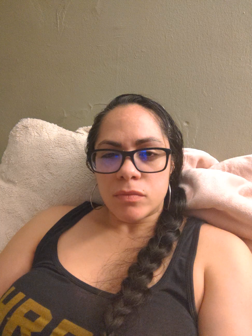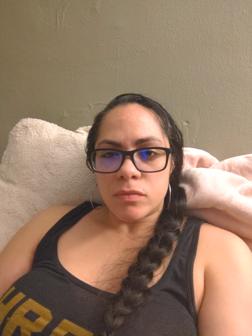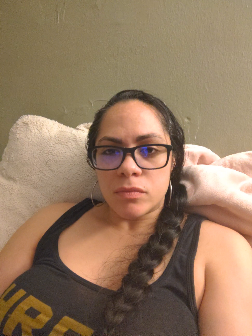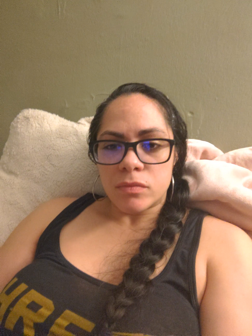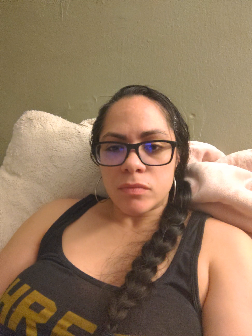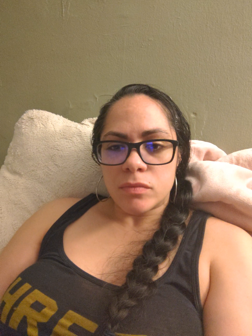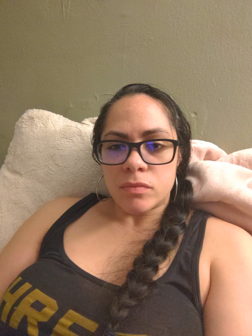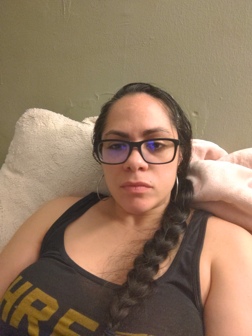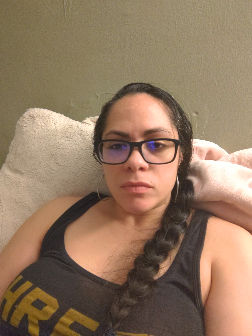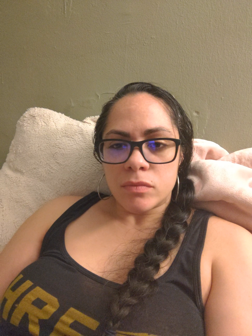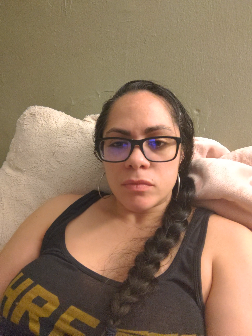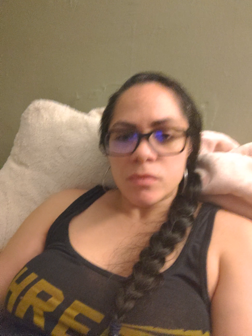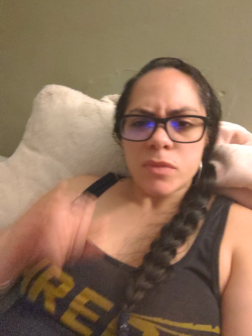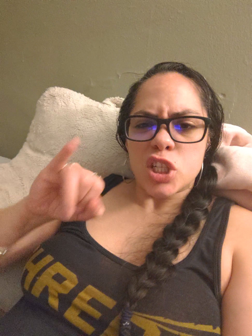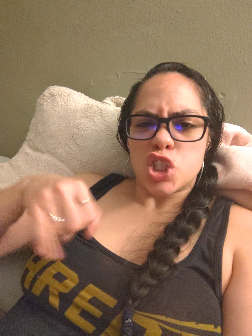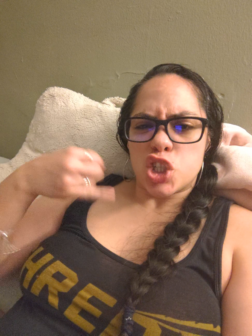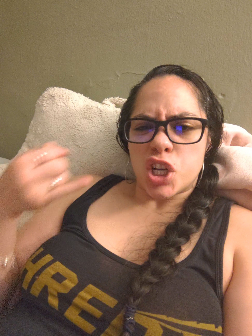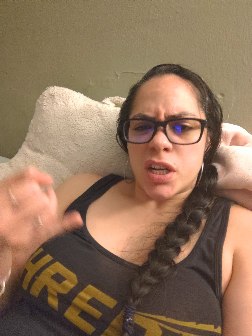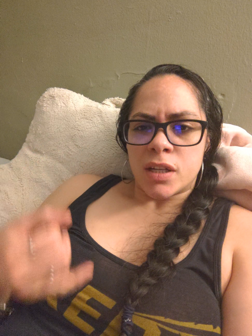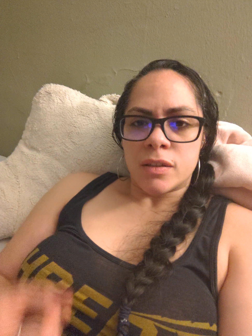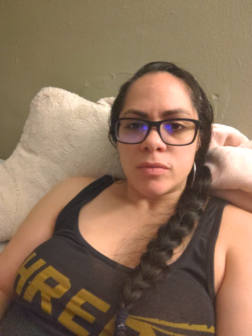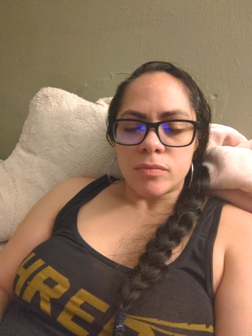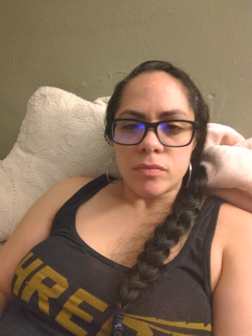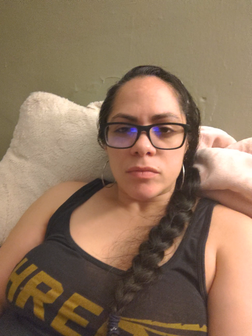jeans